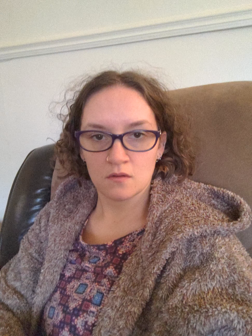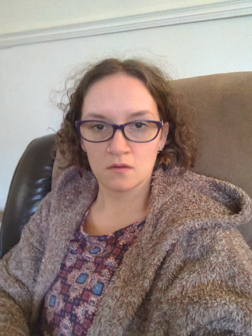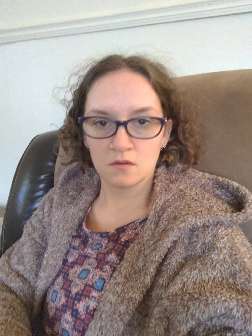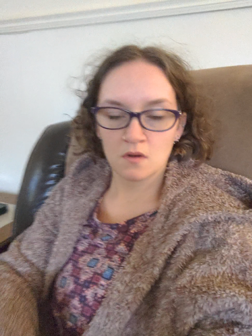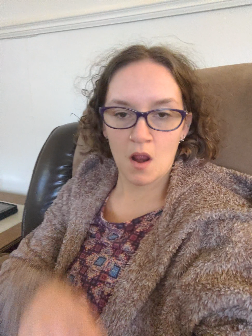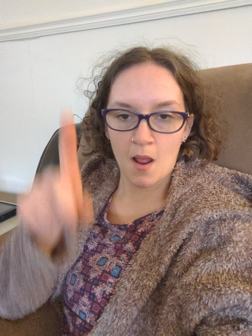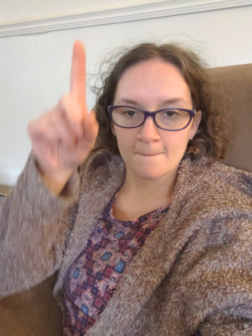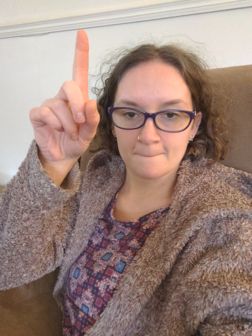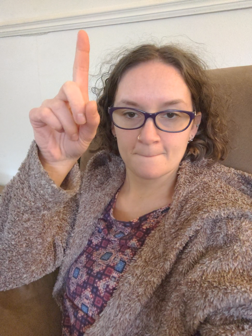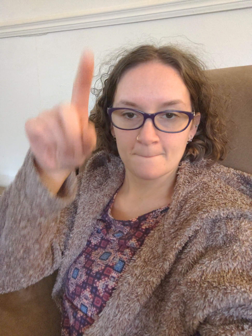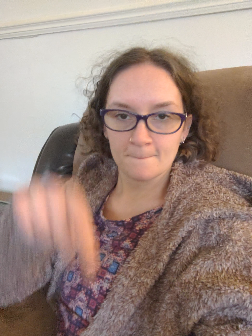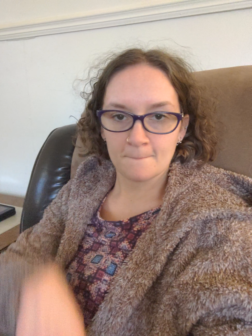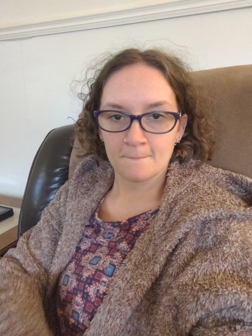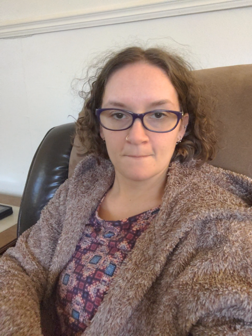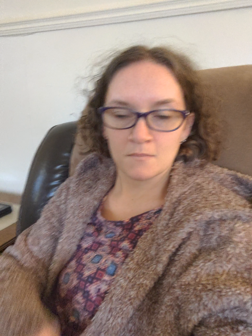up